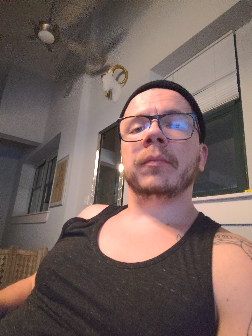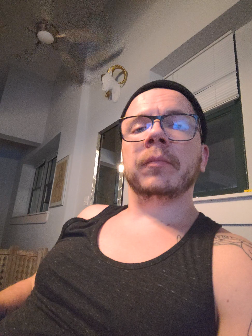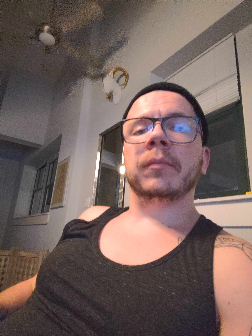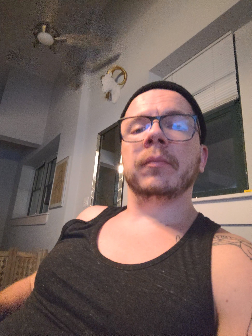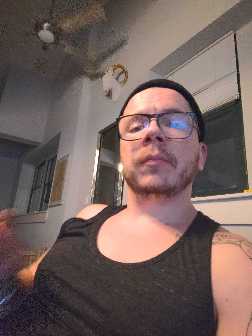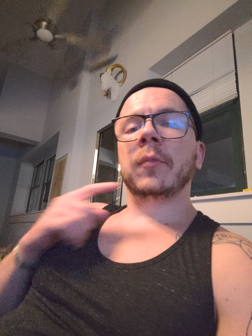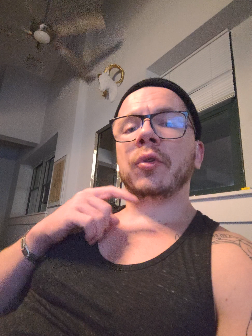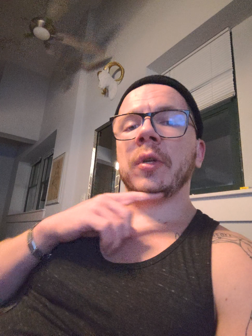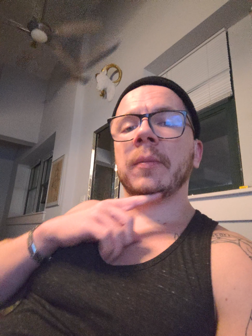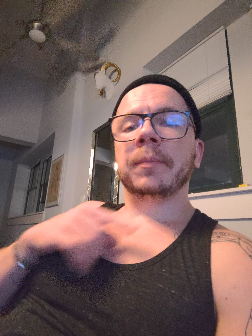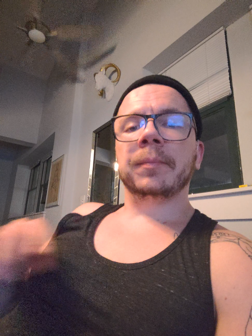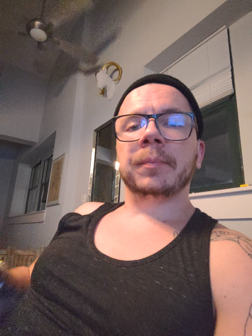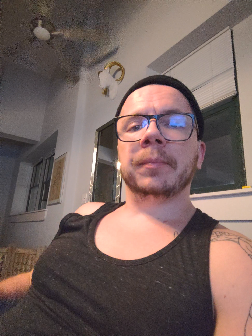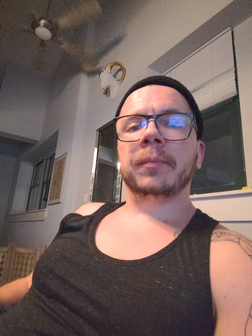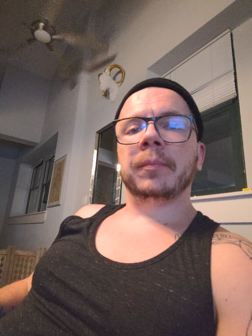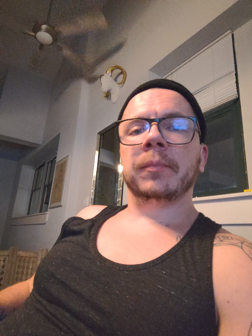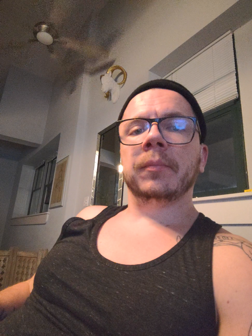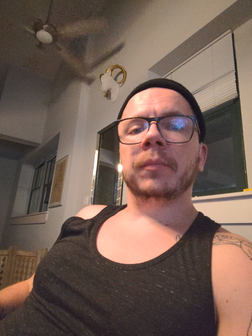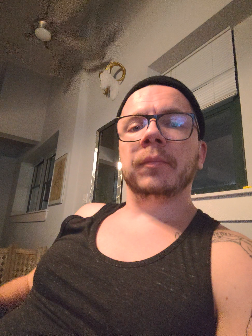chin